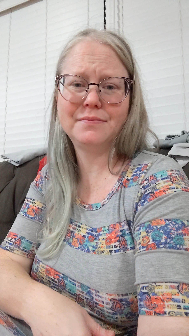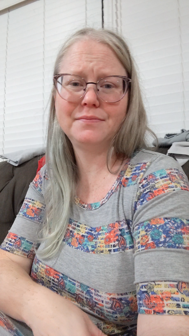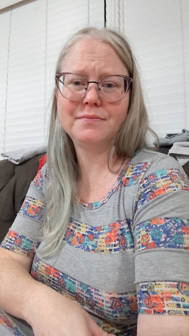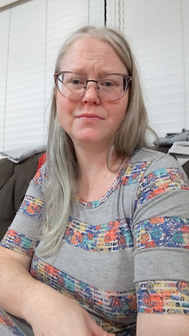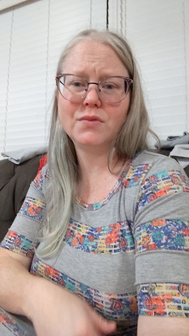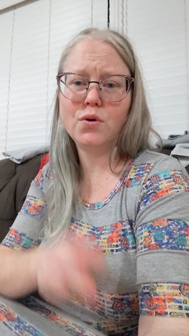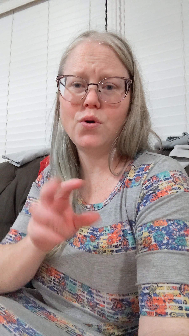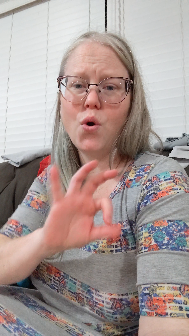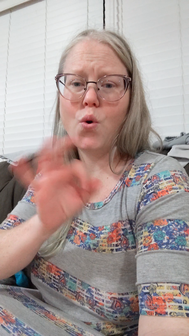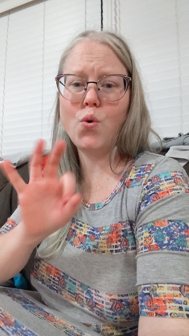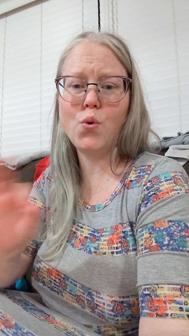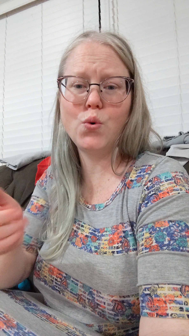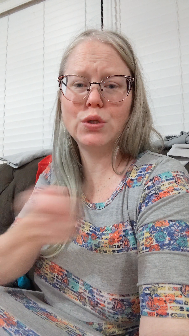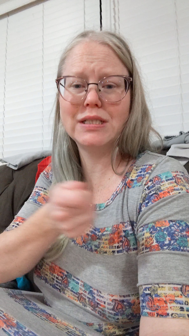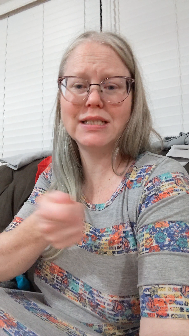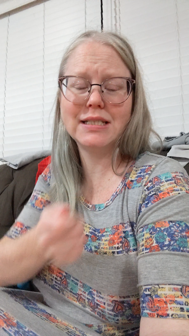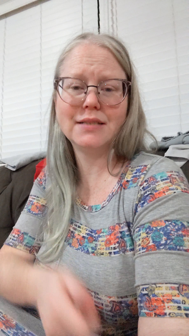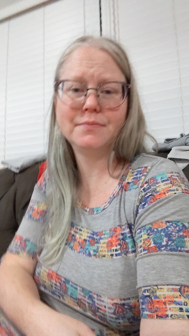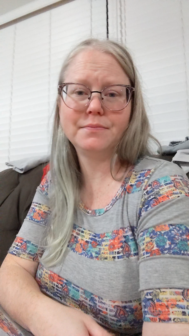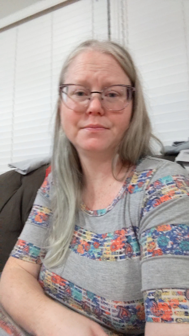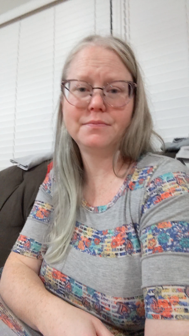hose